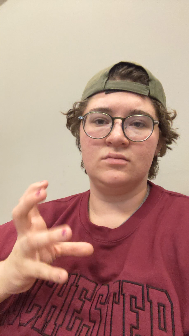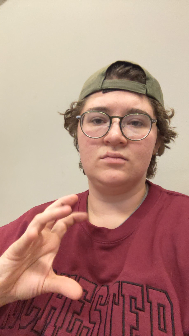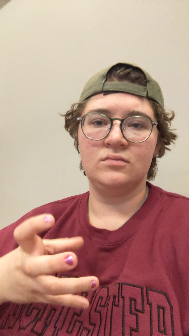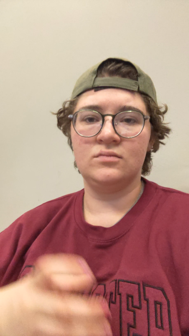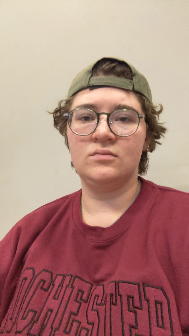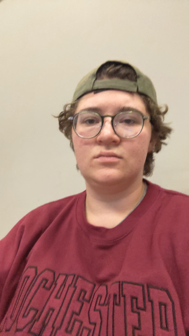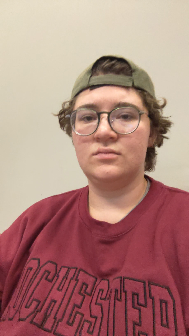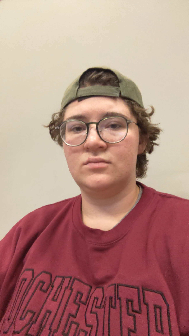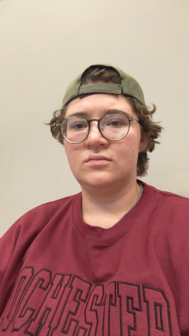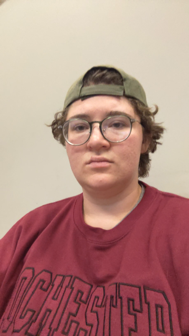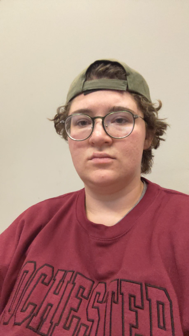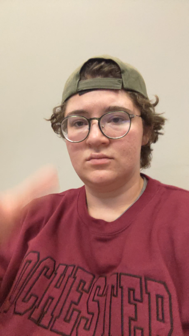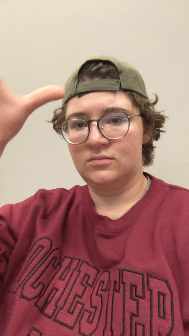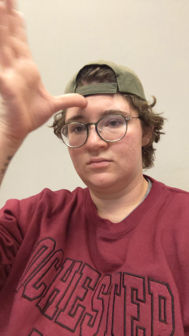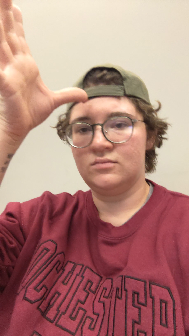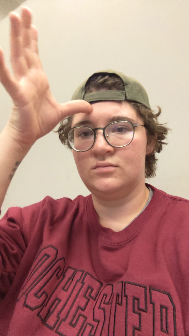daddy